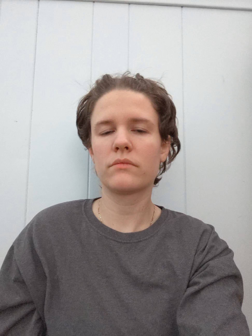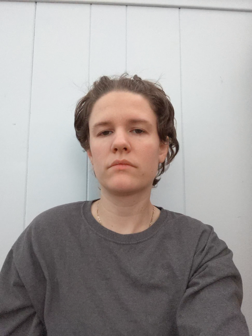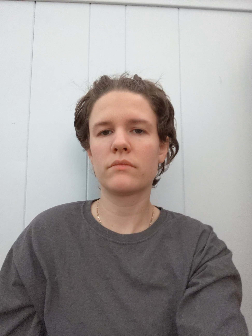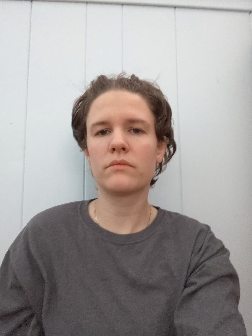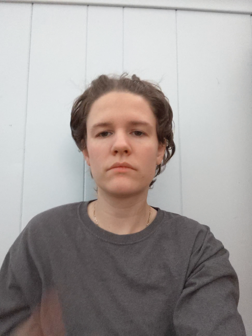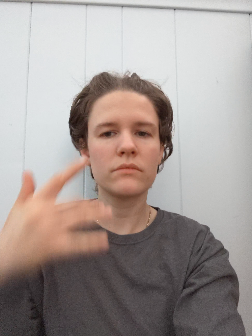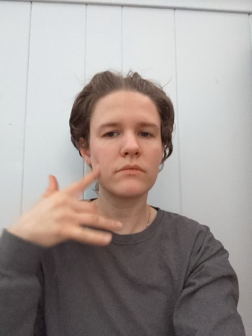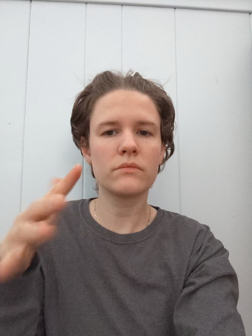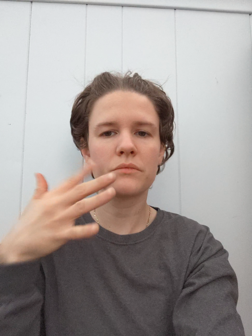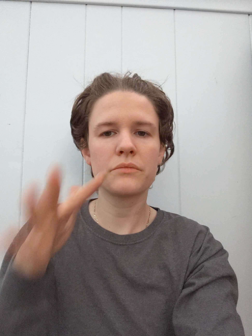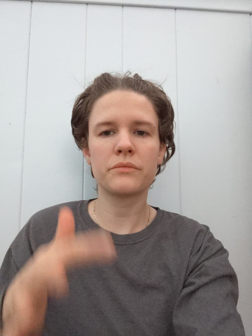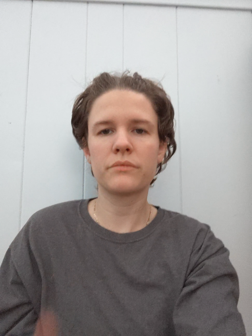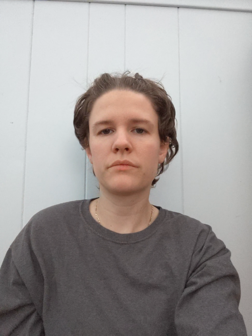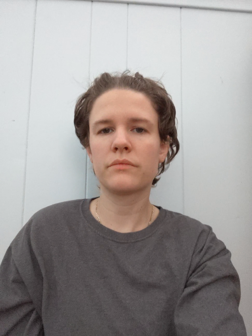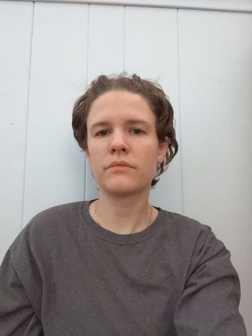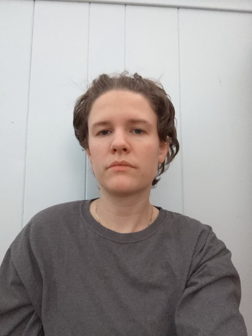noisy